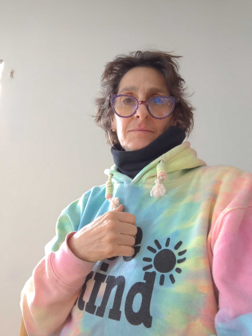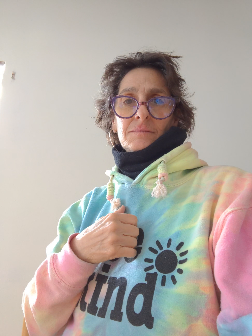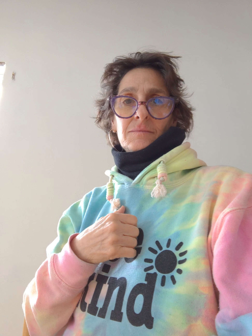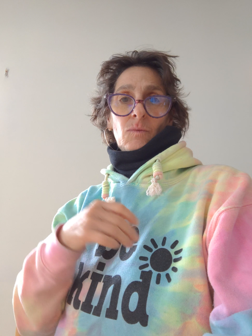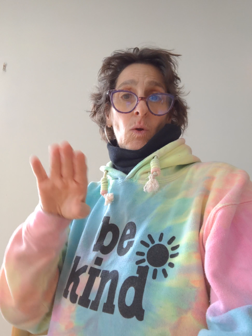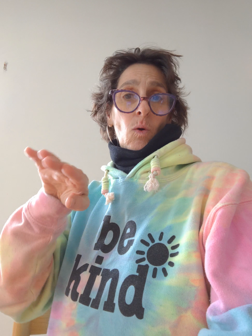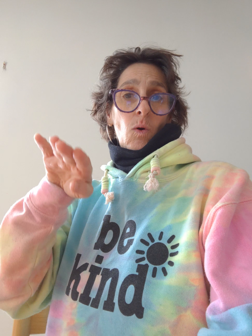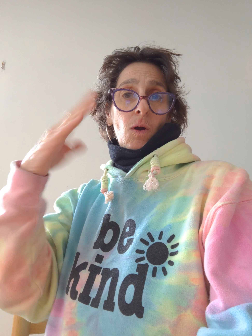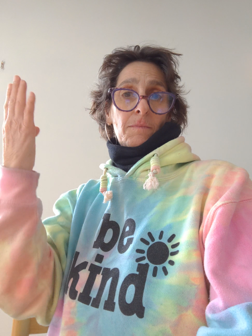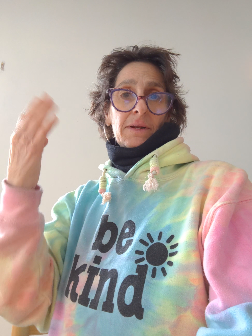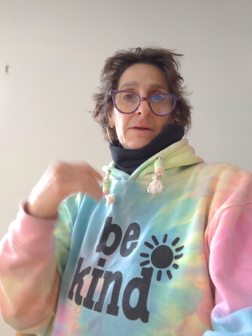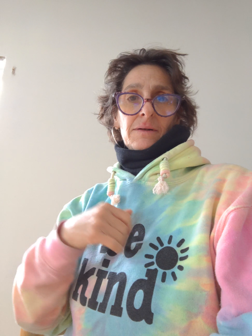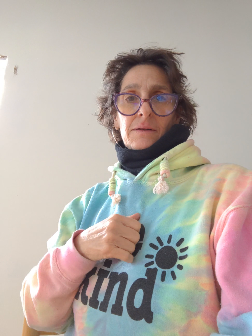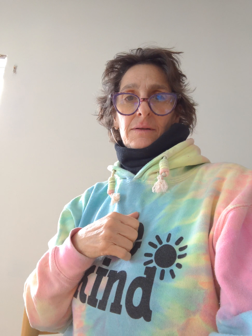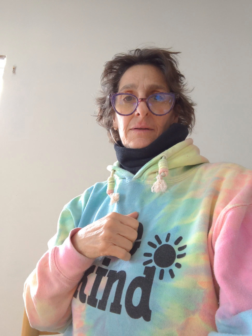open